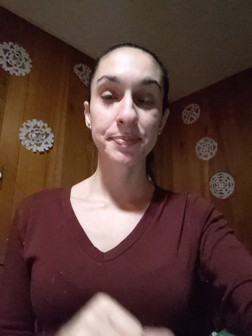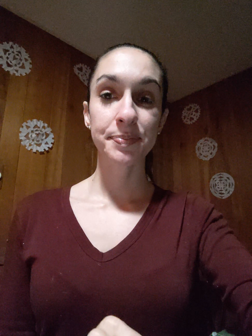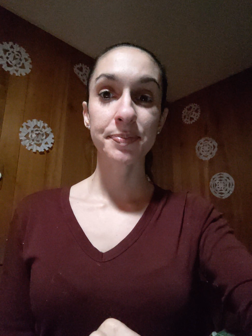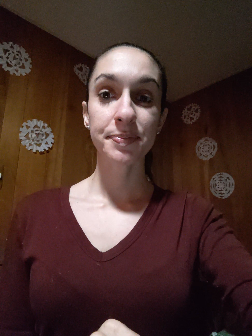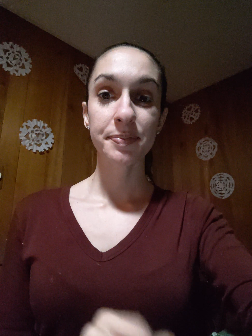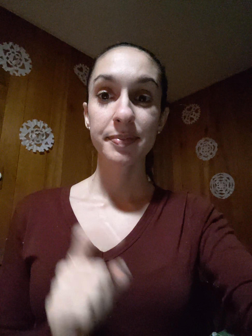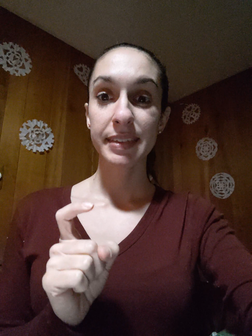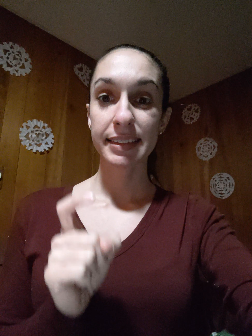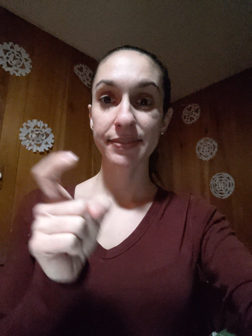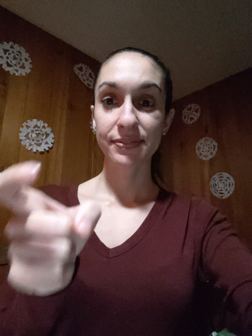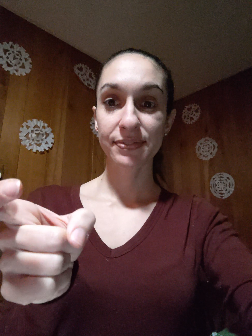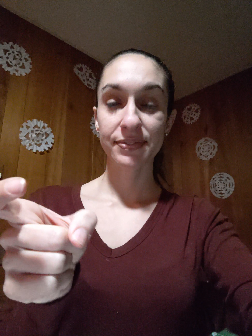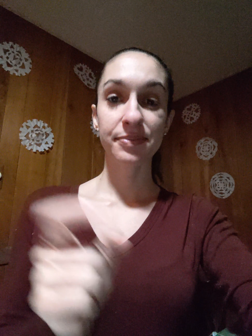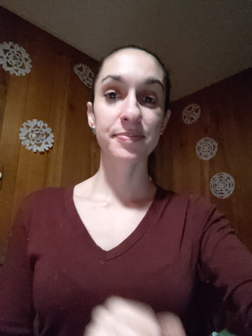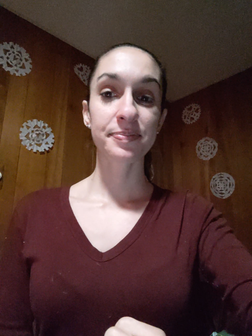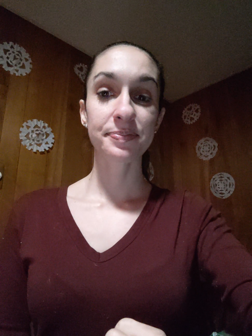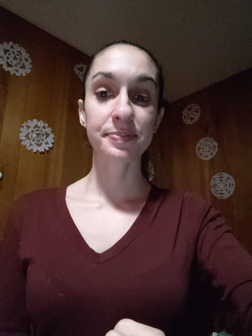gift